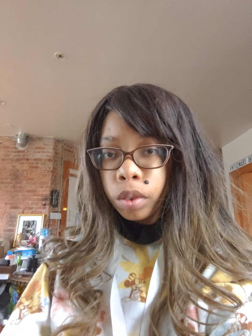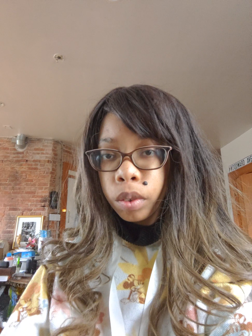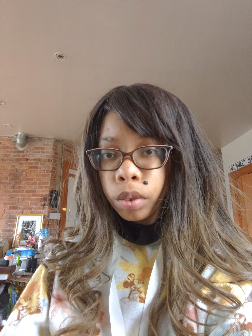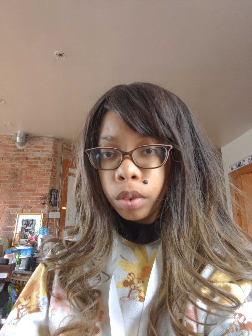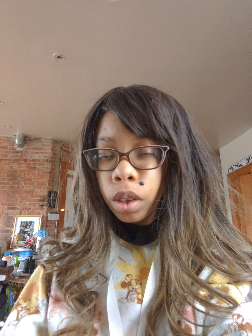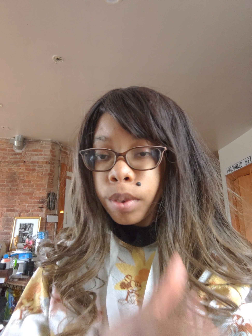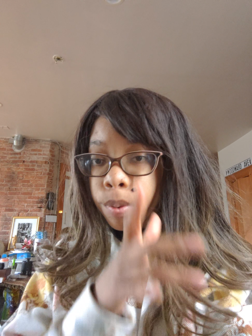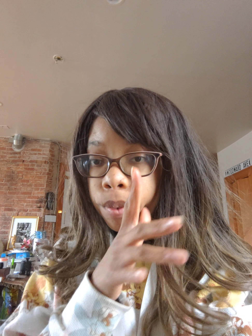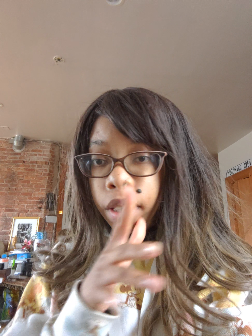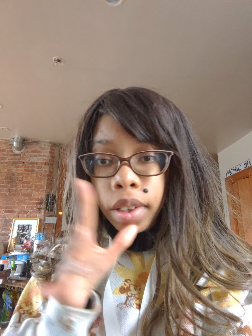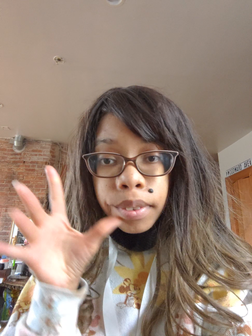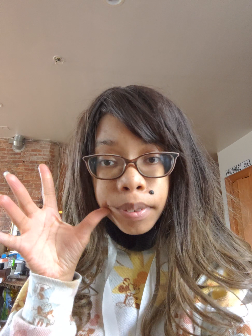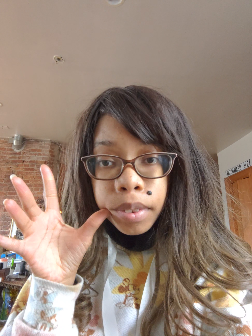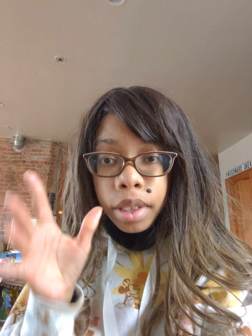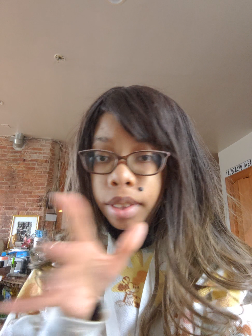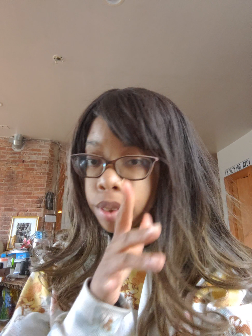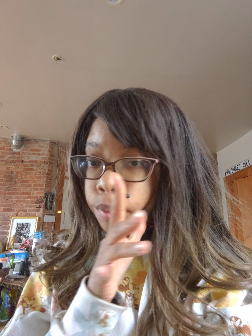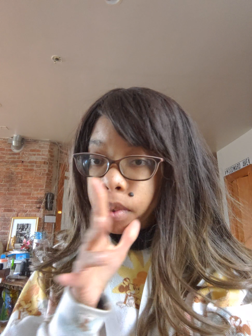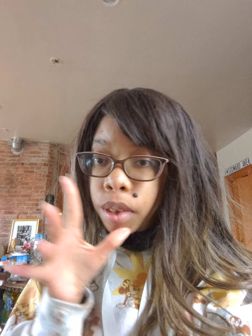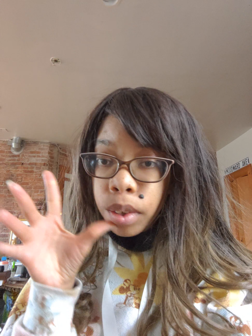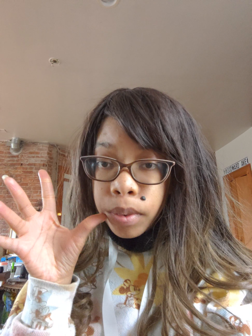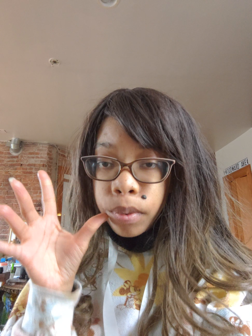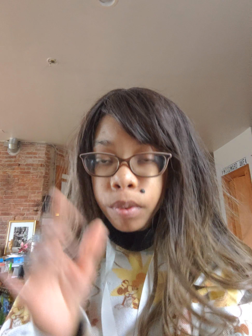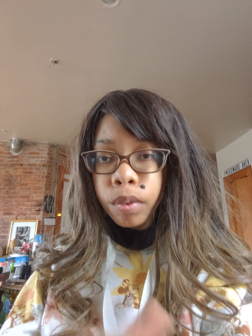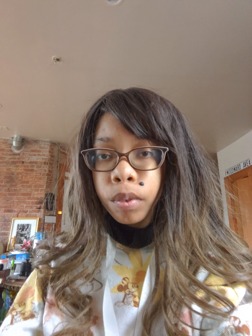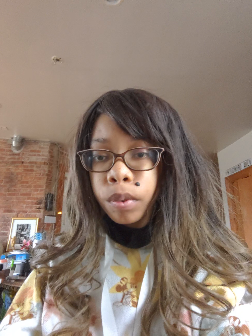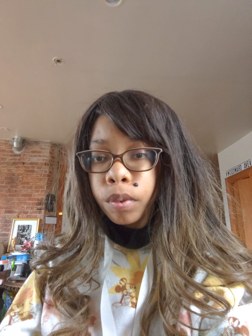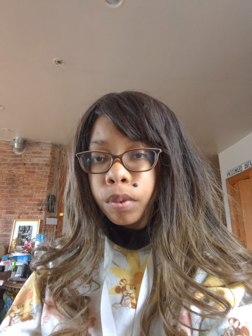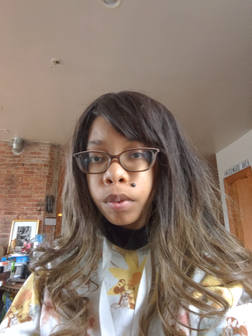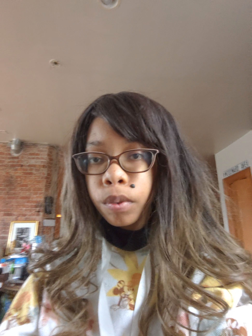farm